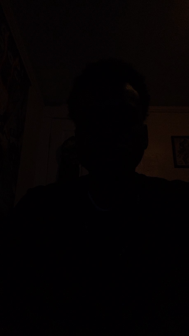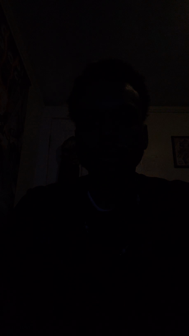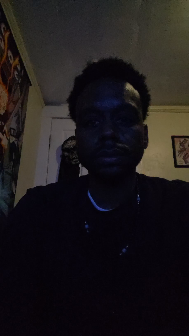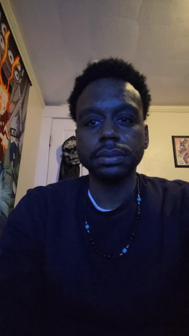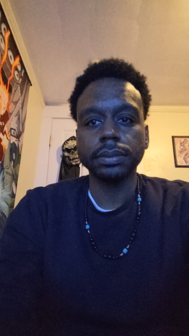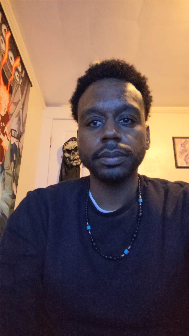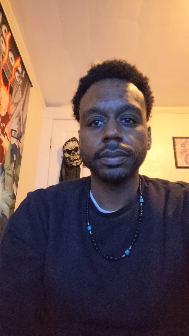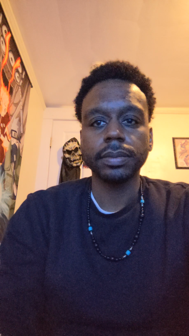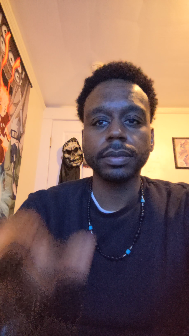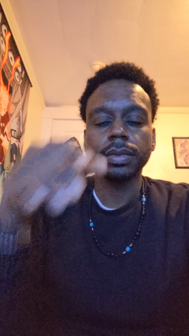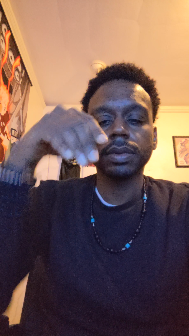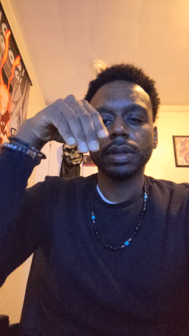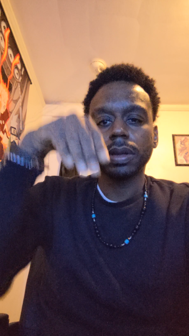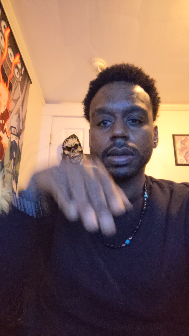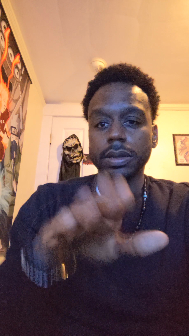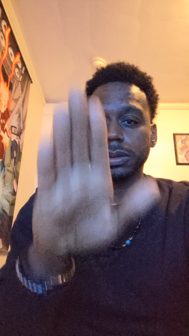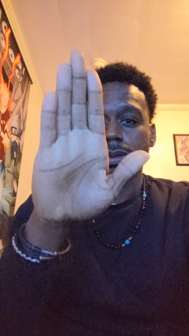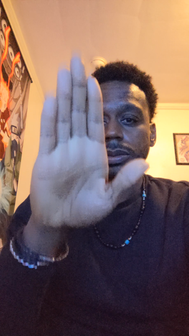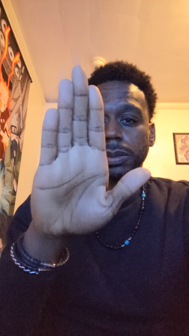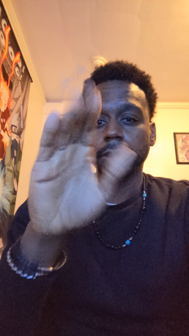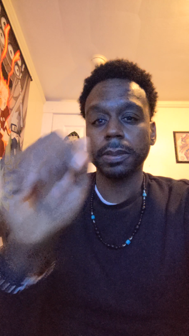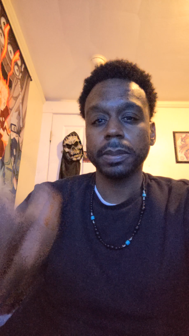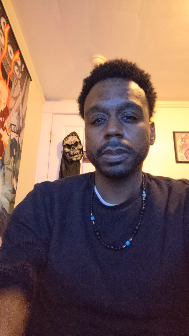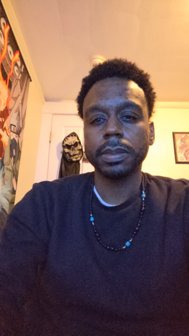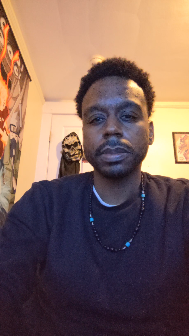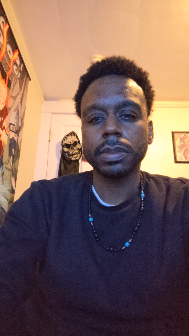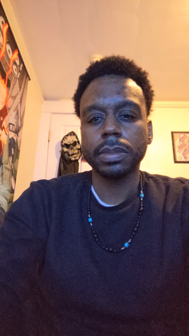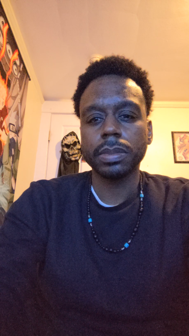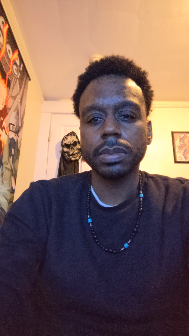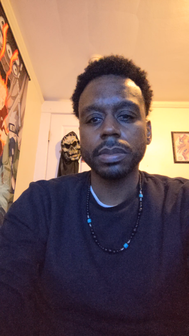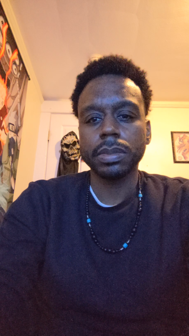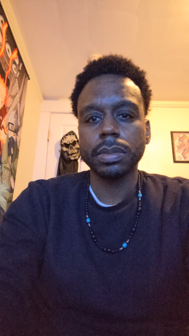enter